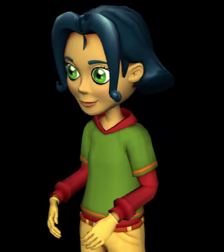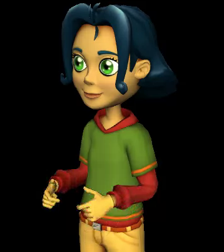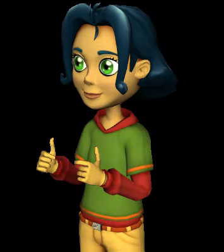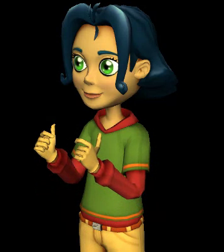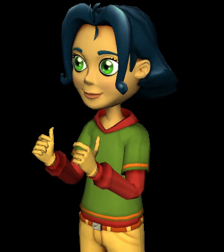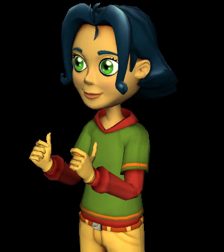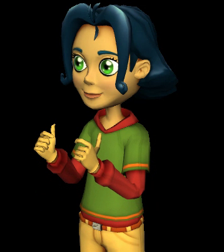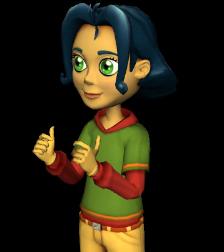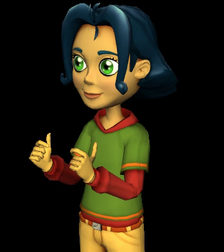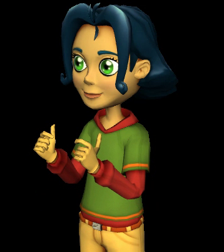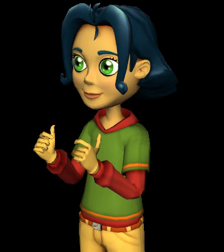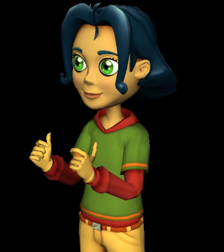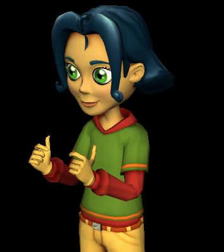محظوظ